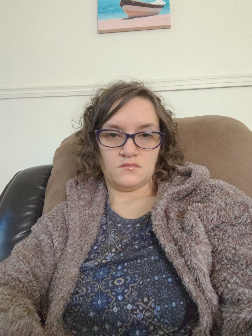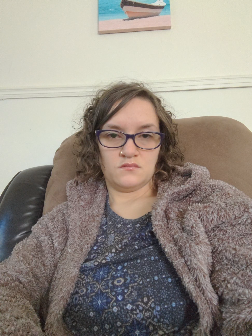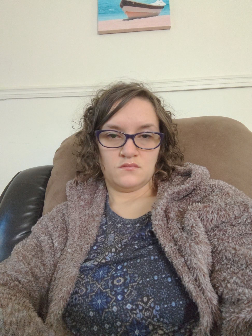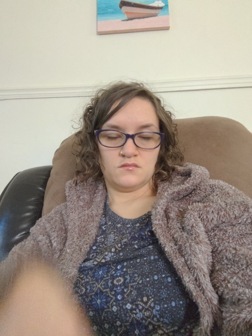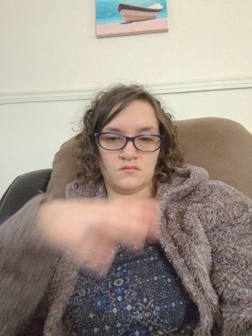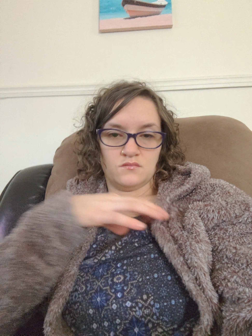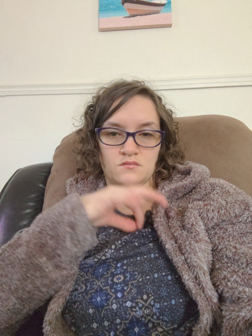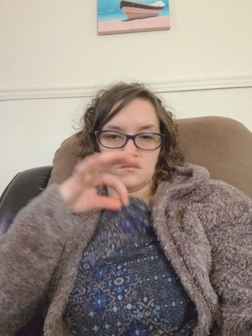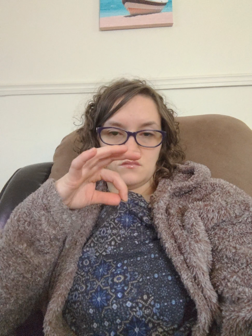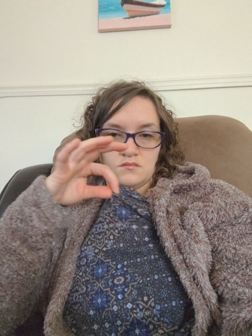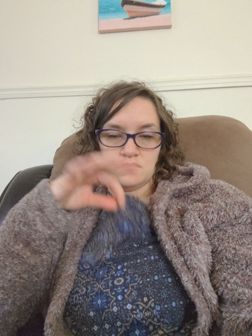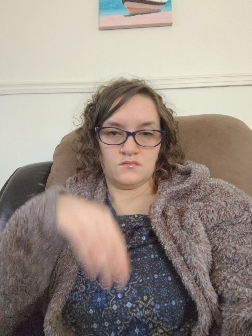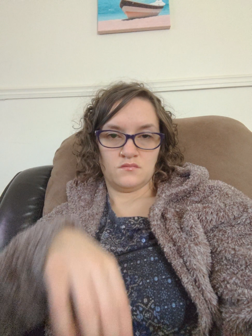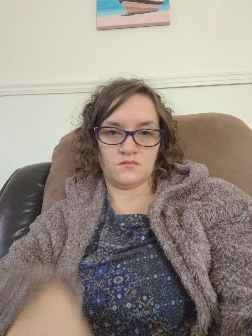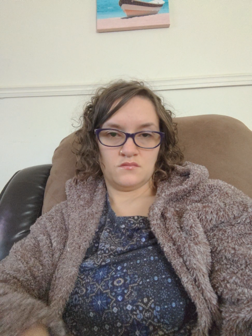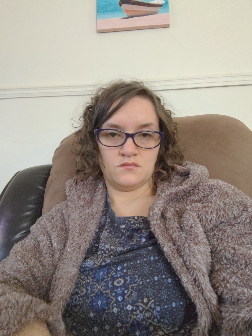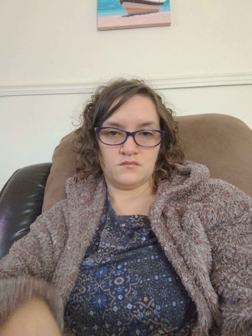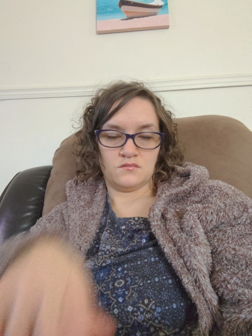shirt